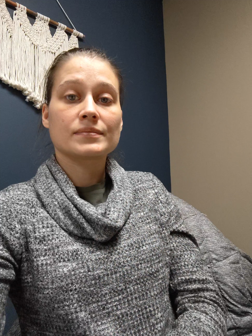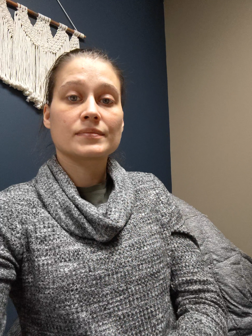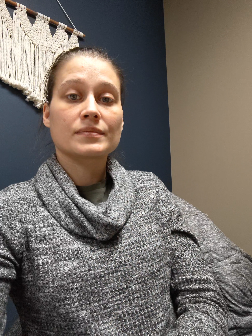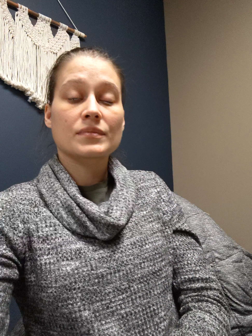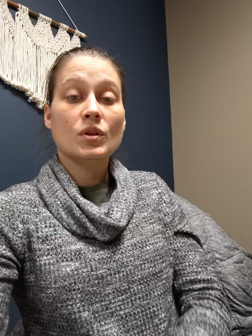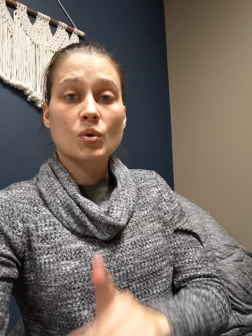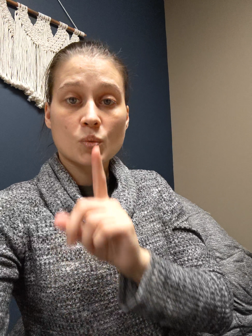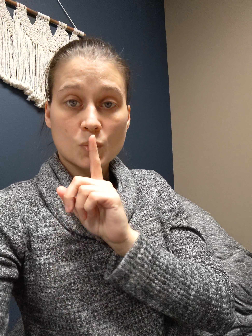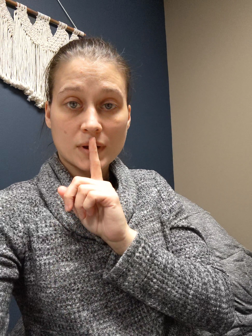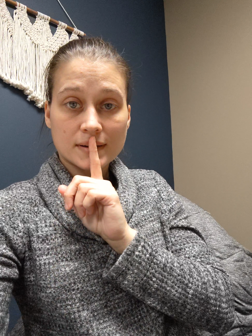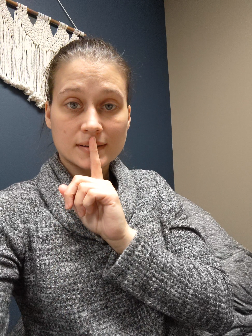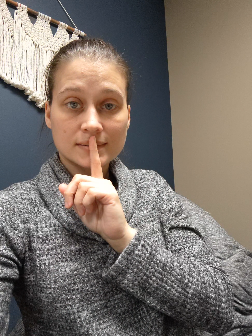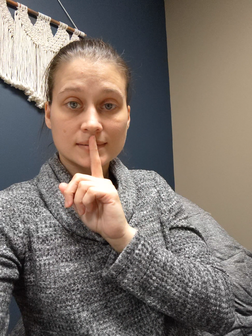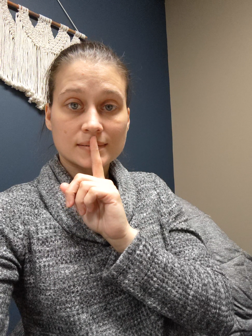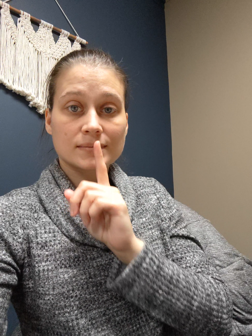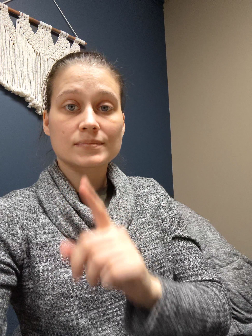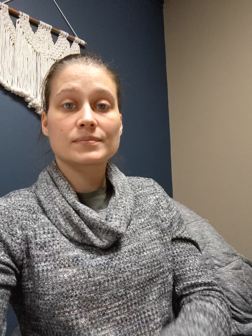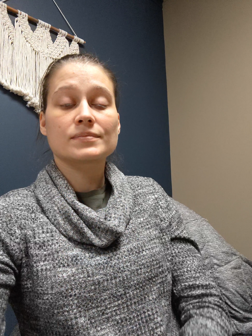quiet